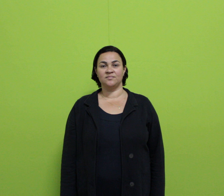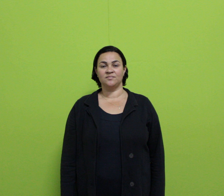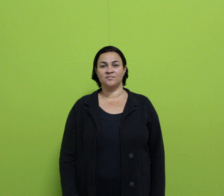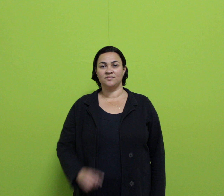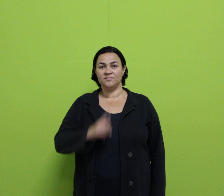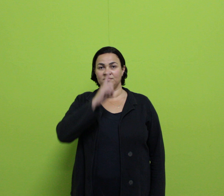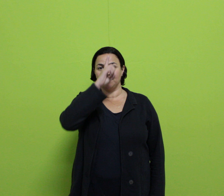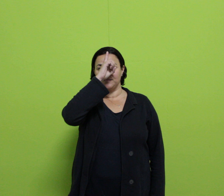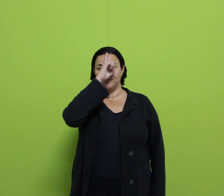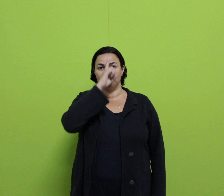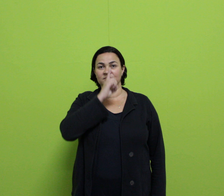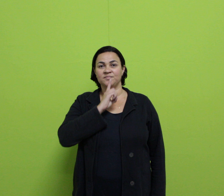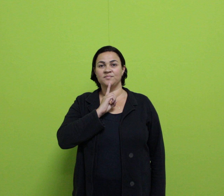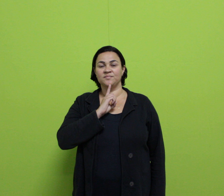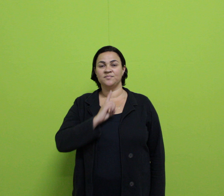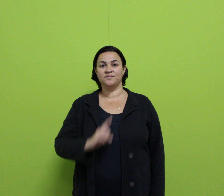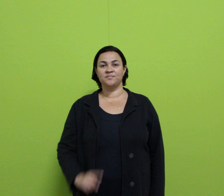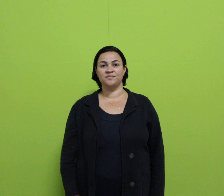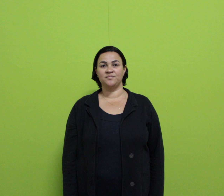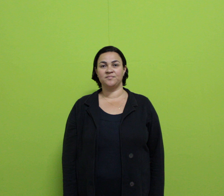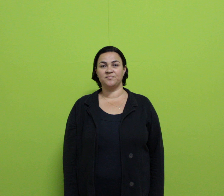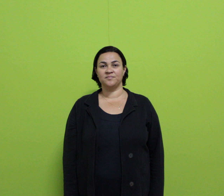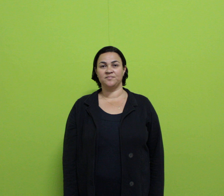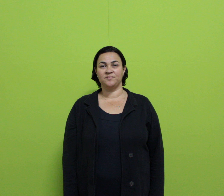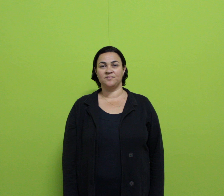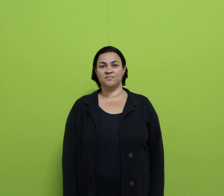amarelo